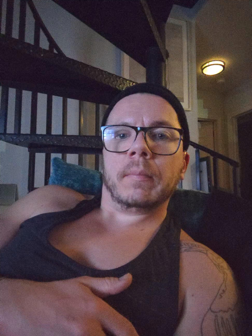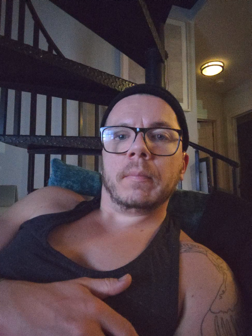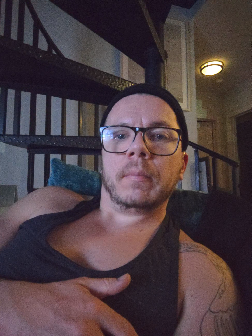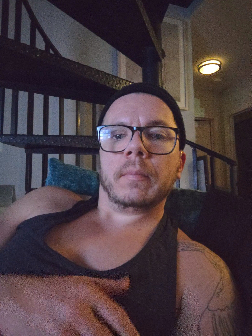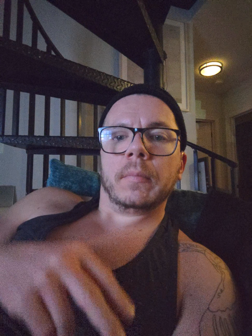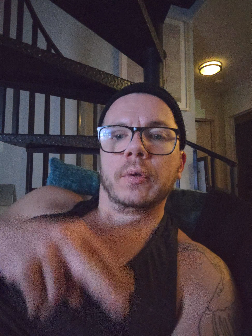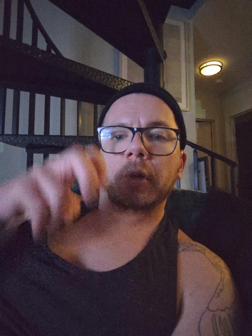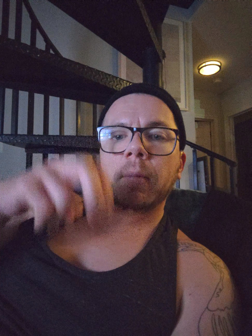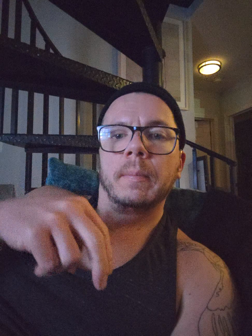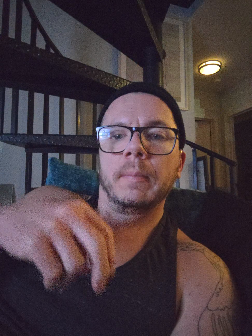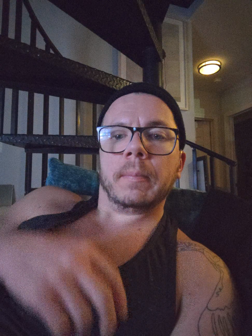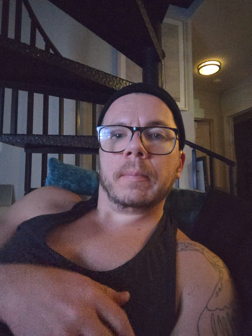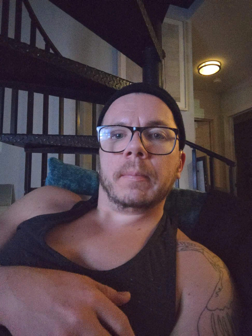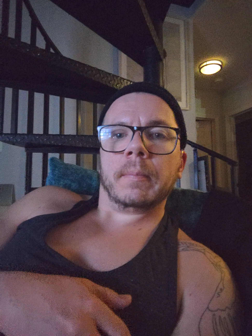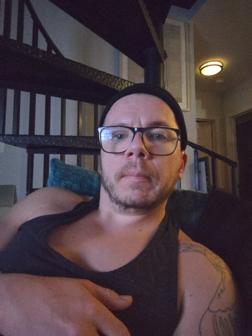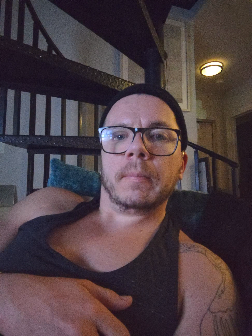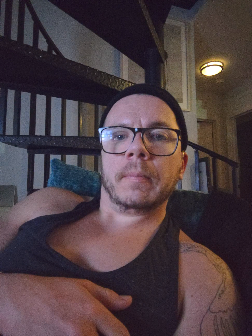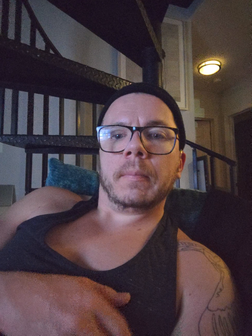jump